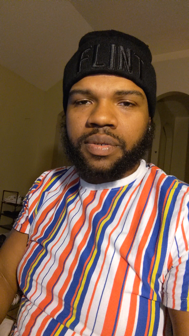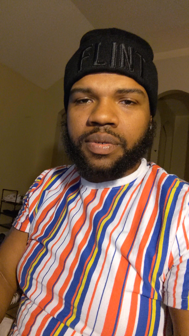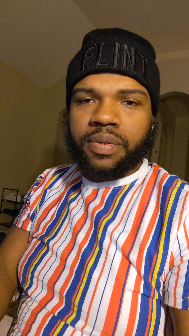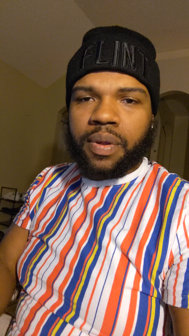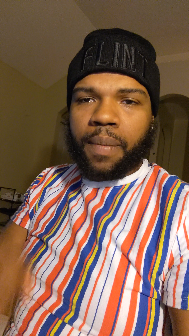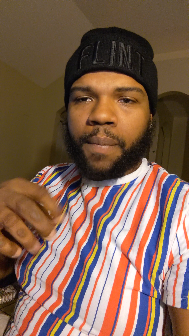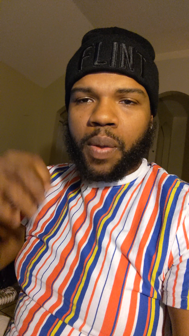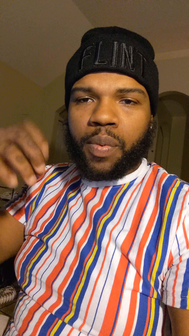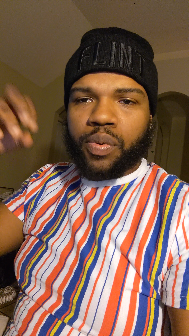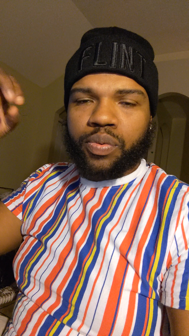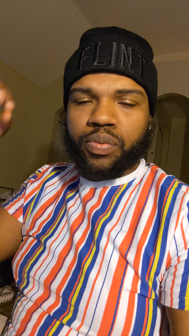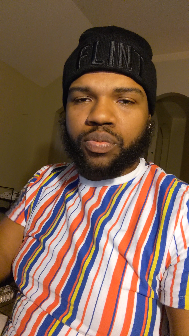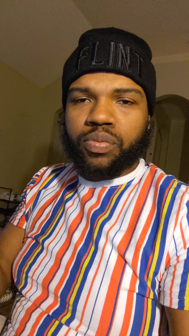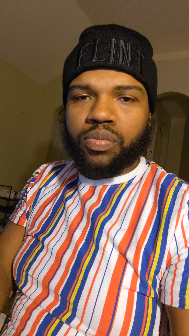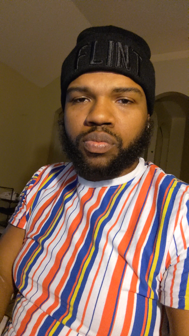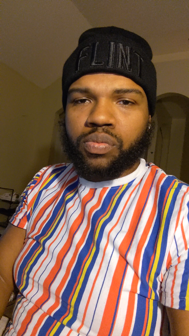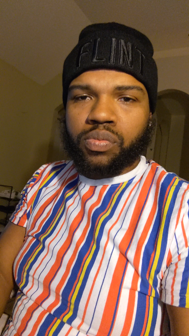bubbles